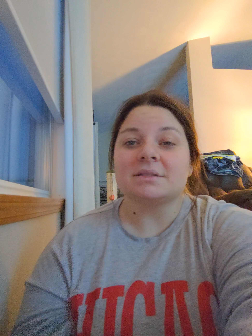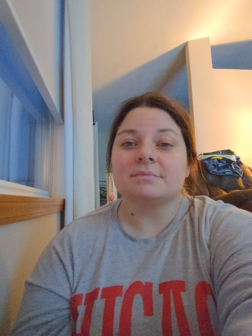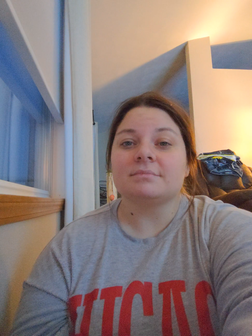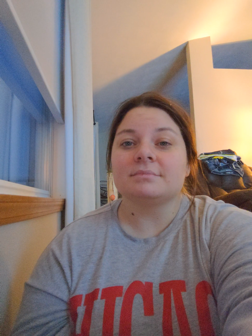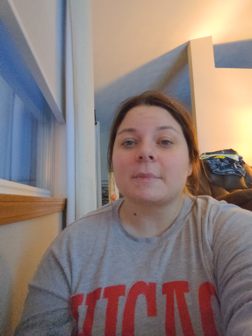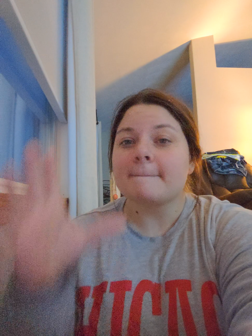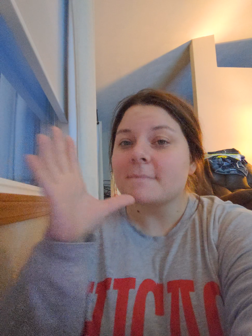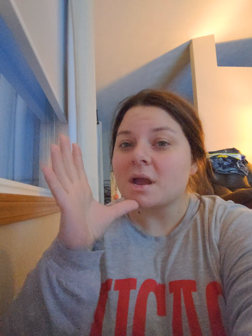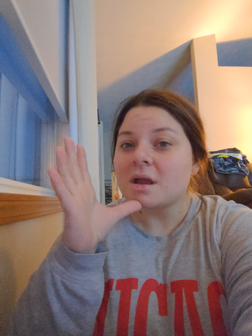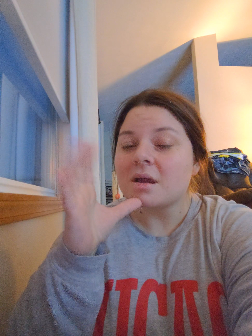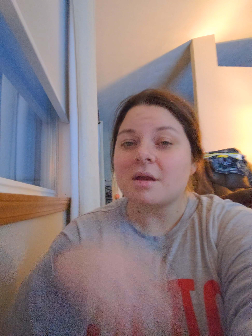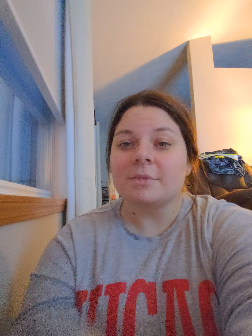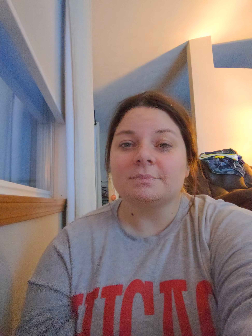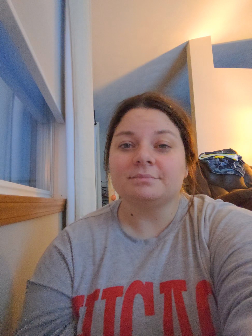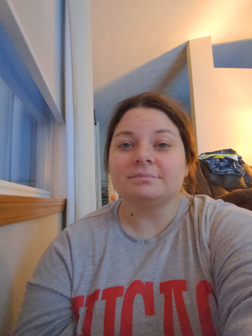mom